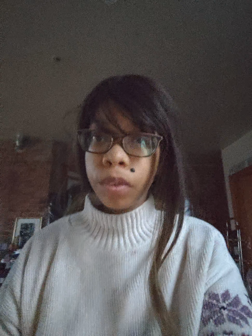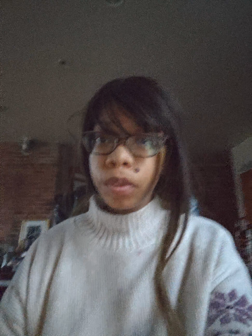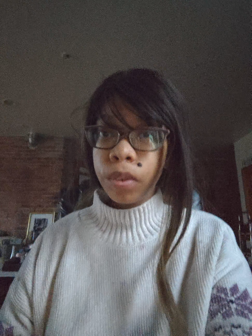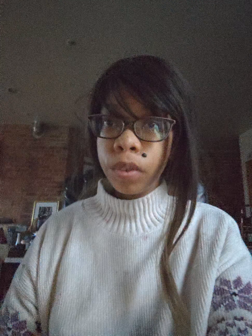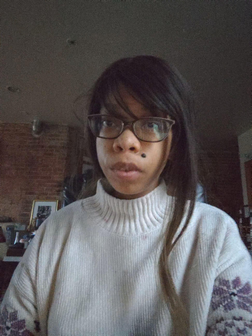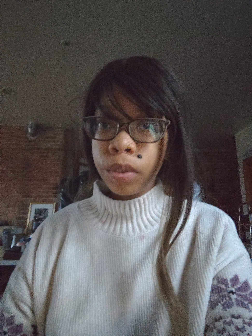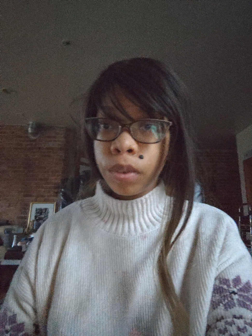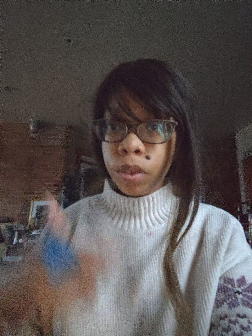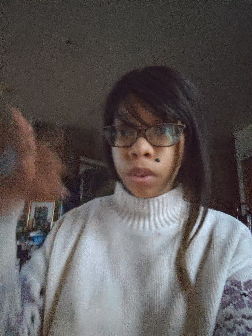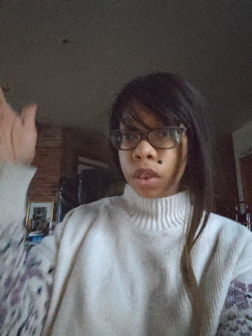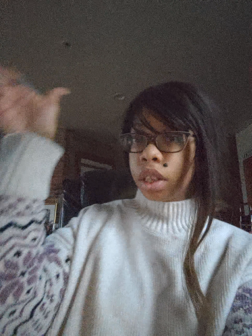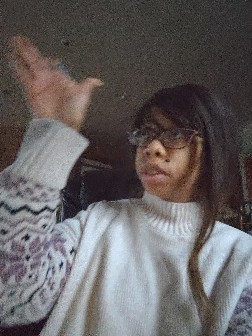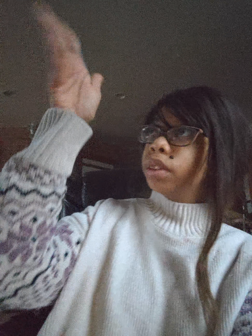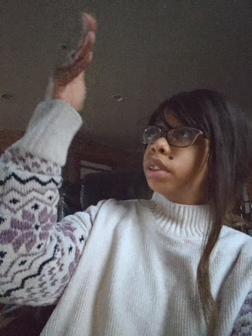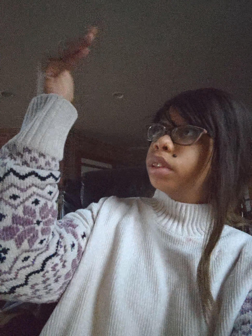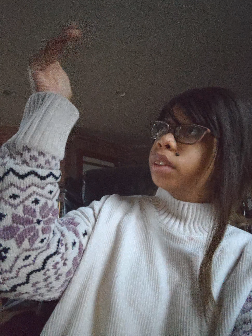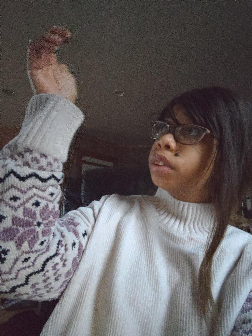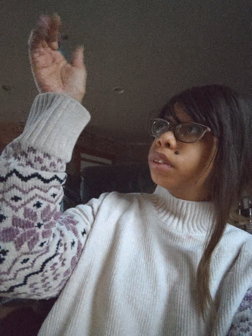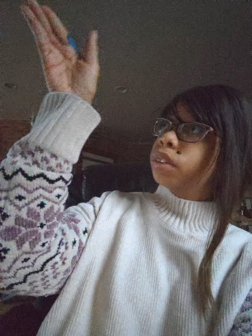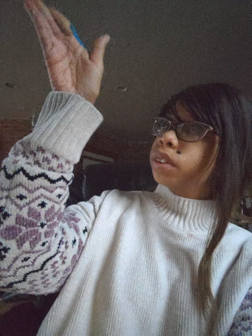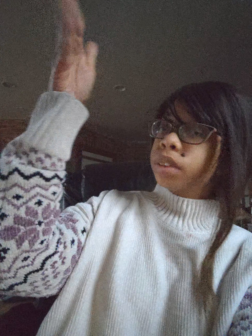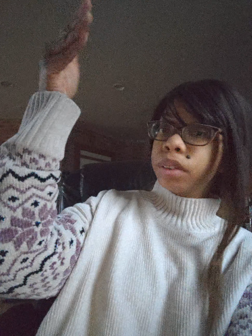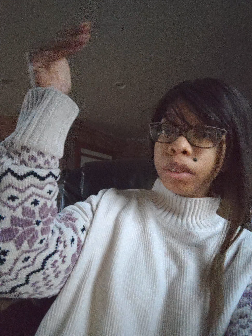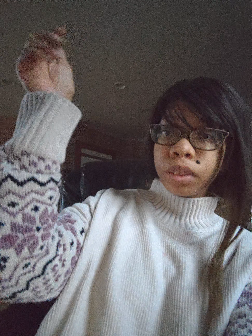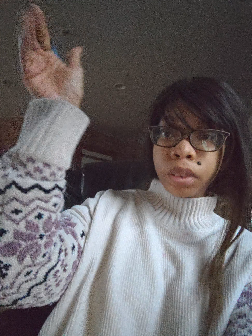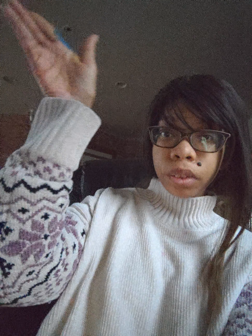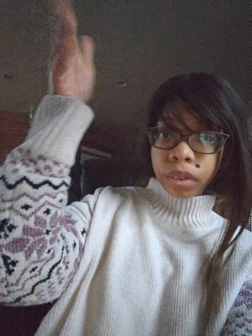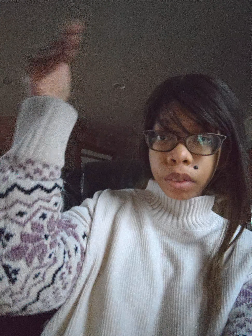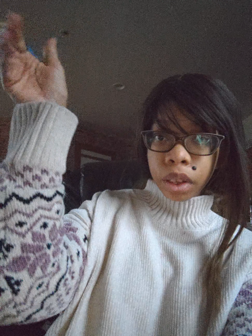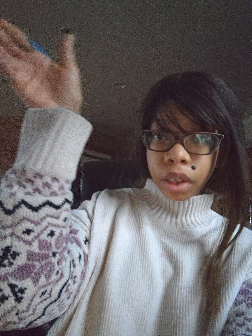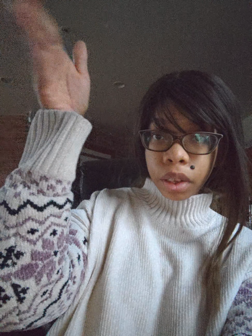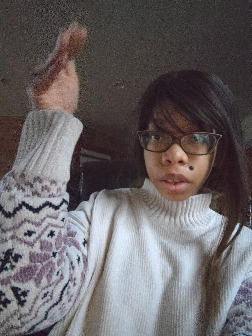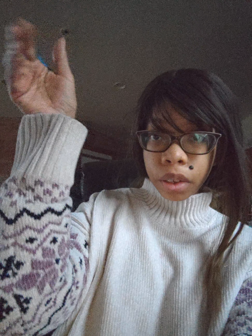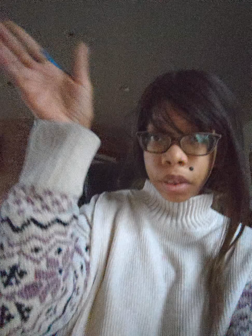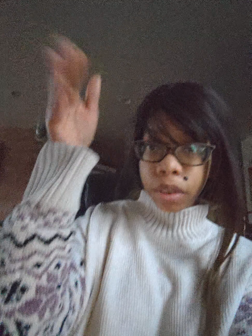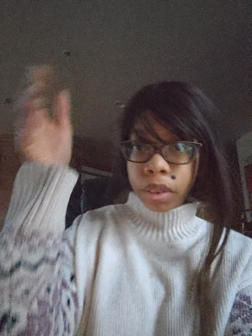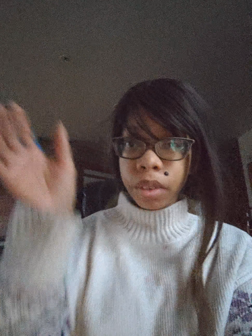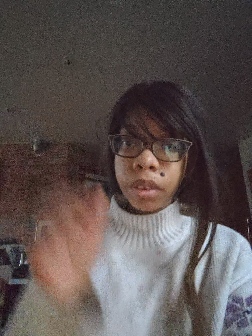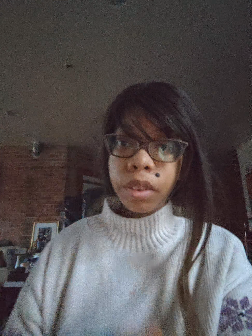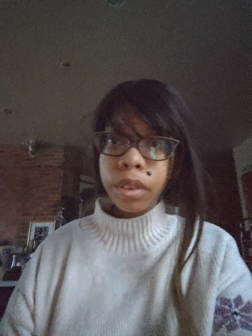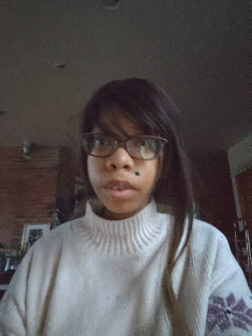flag